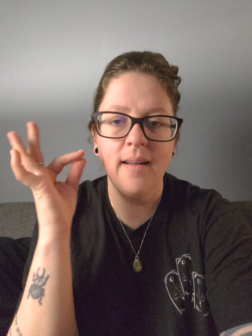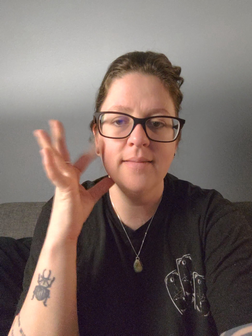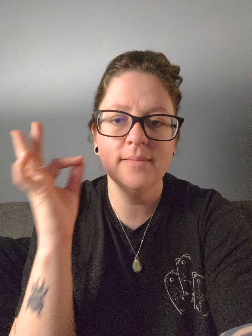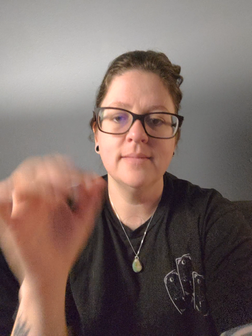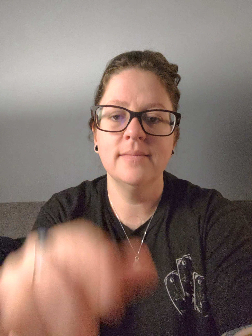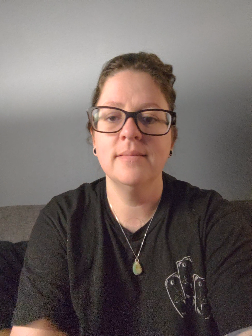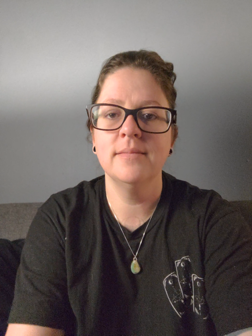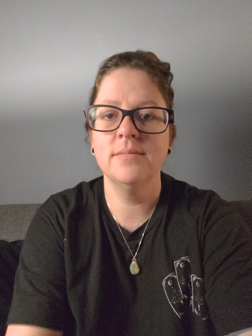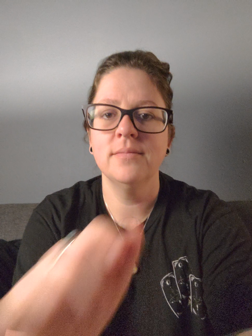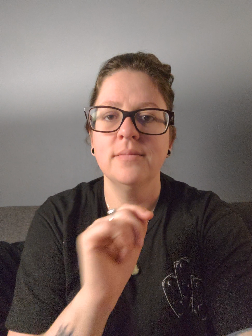cat